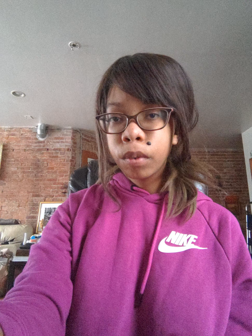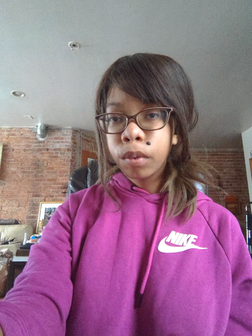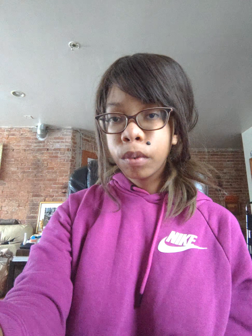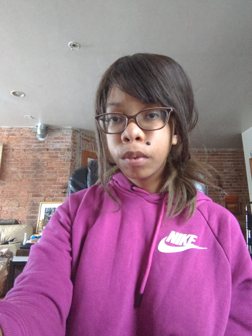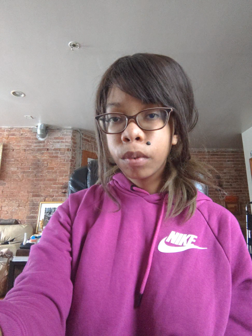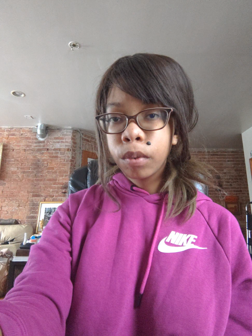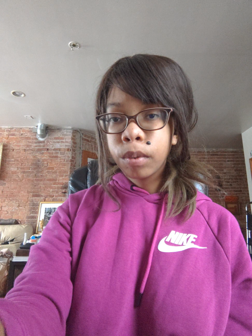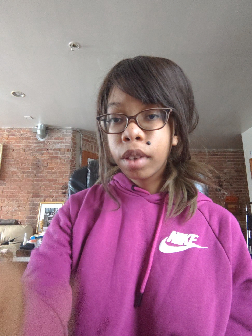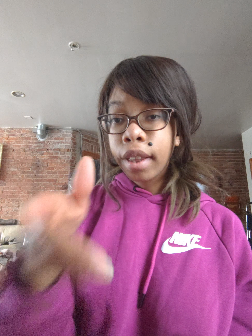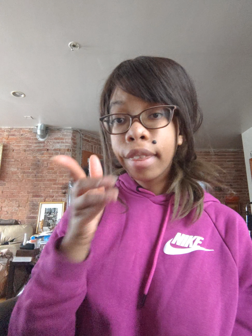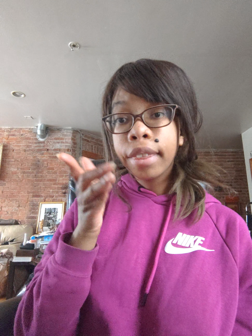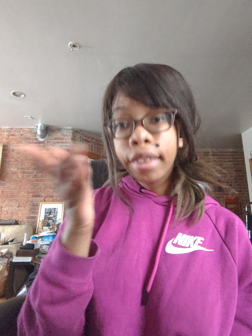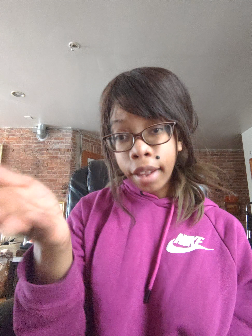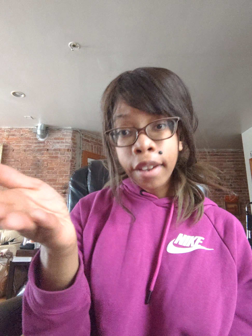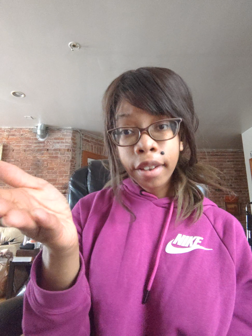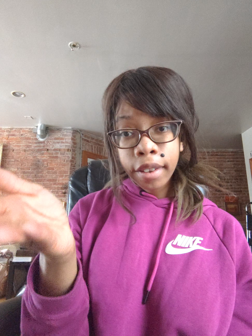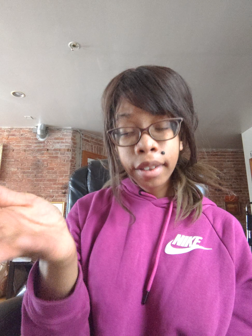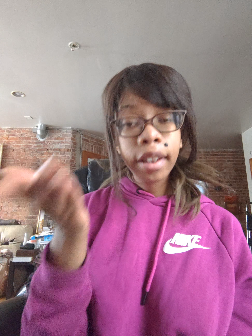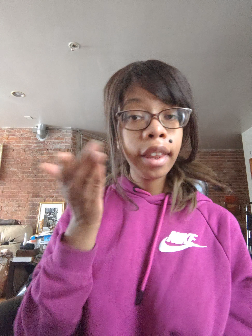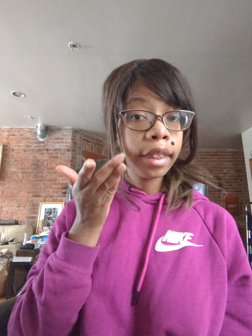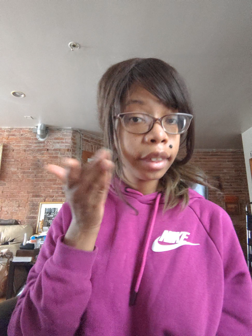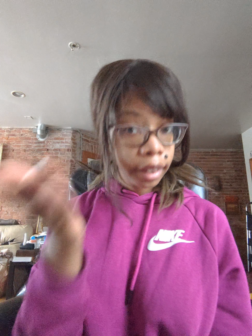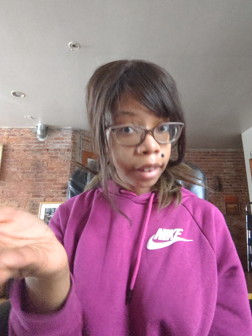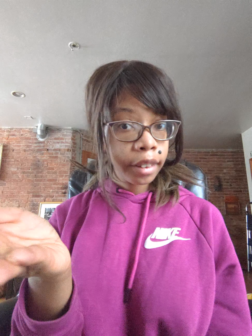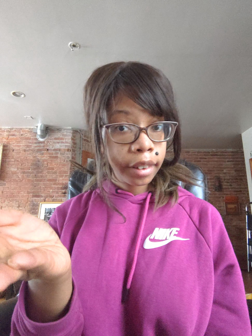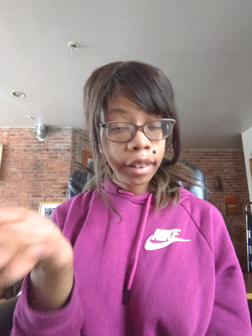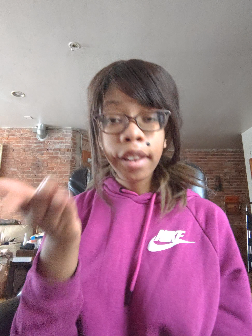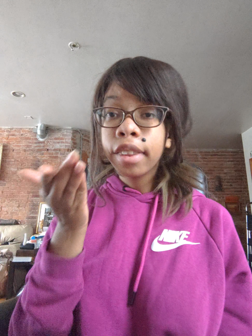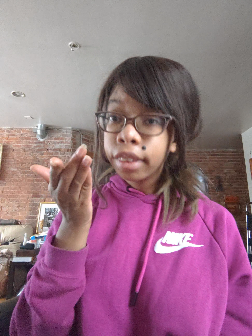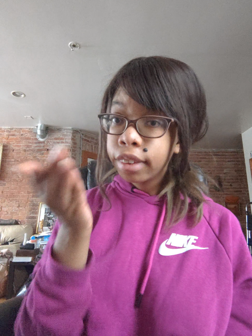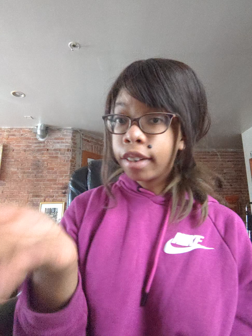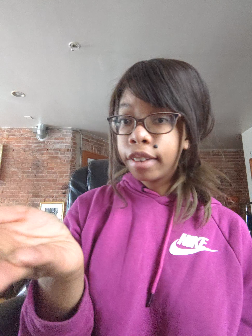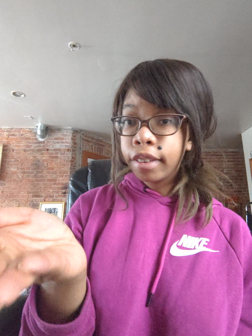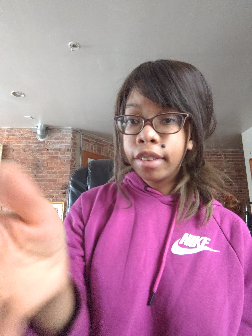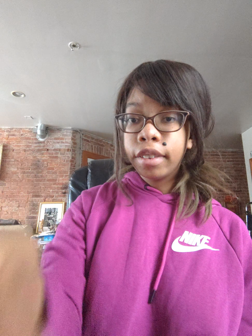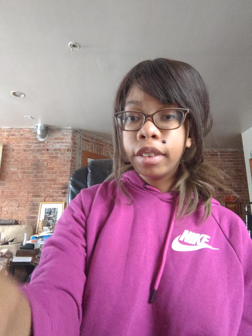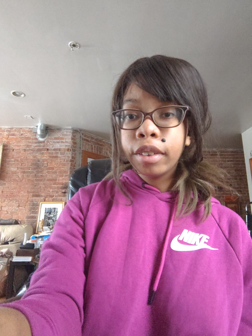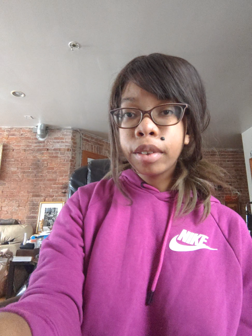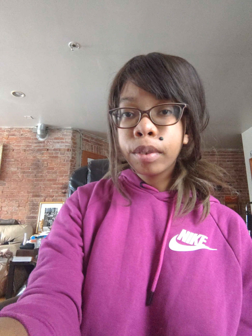there